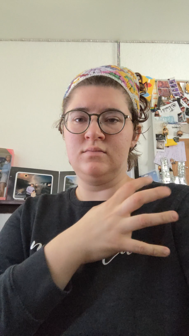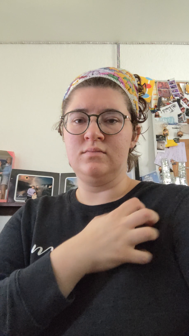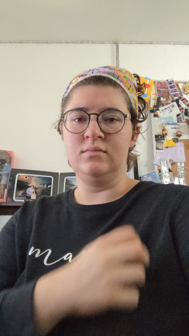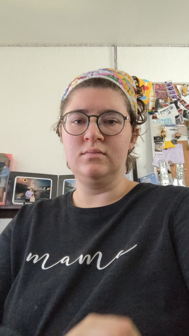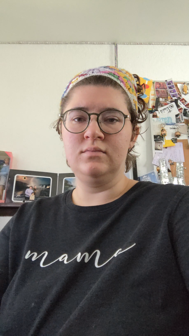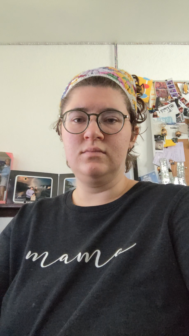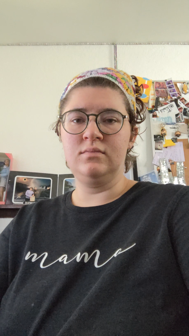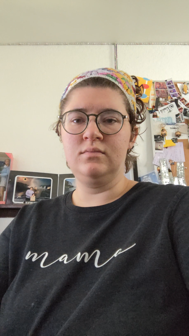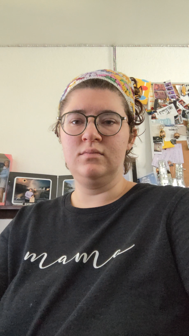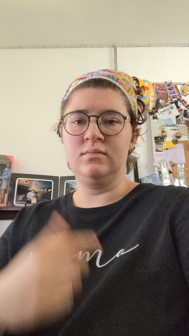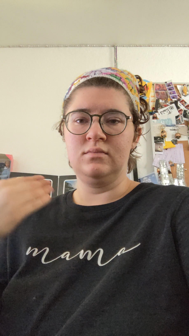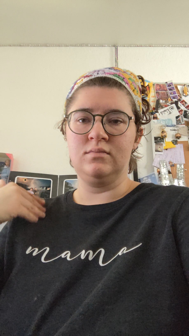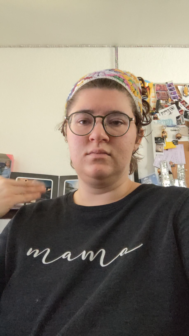shoulder